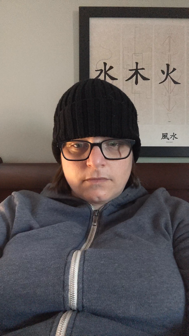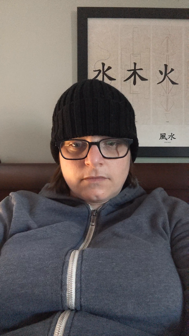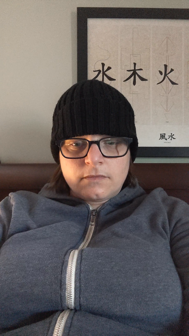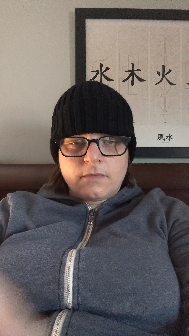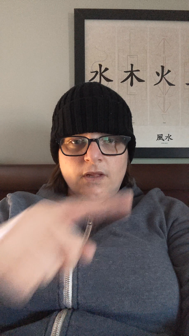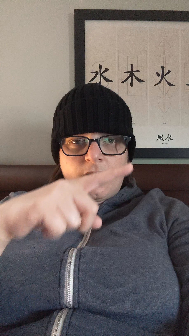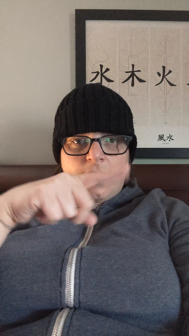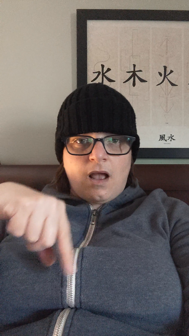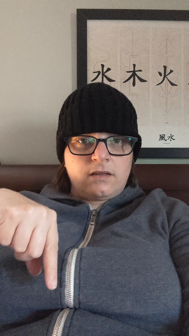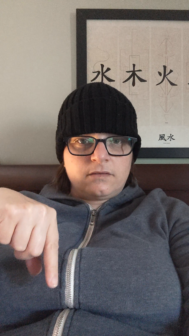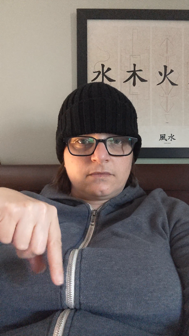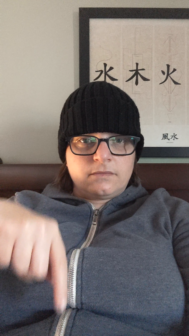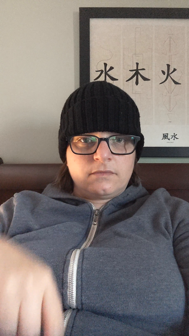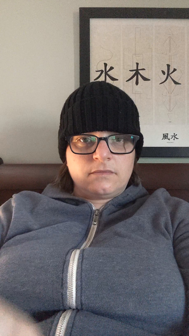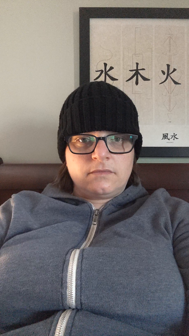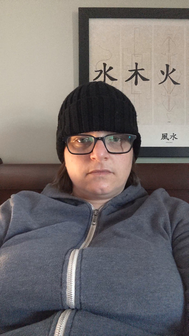cut